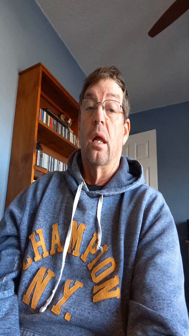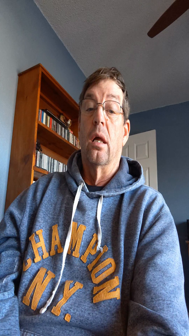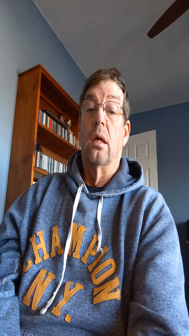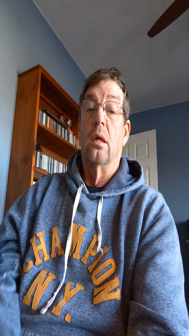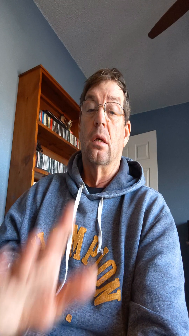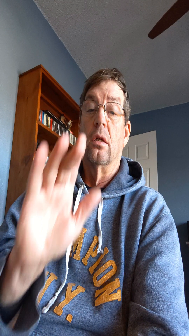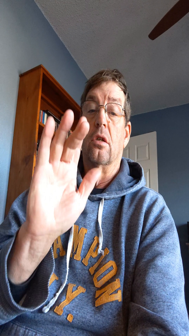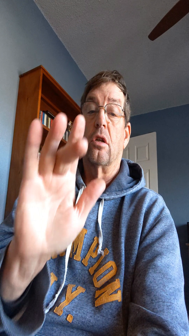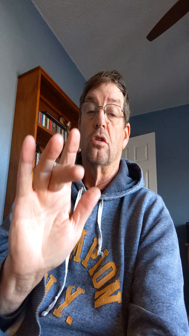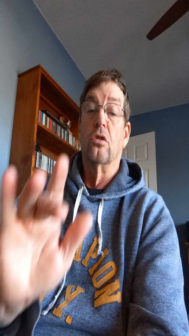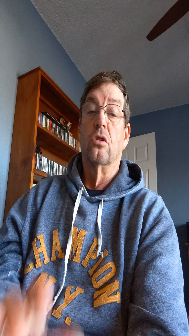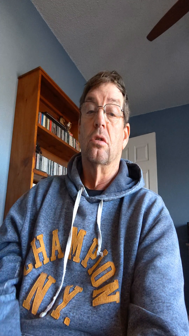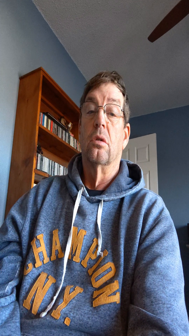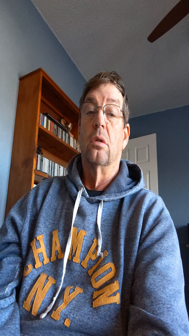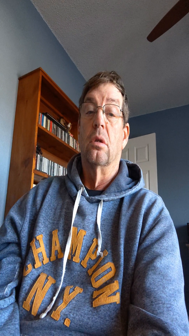touch